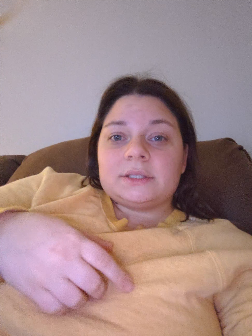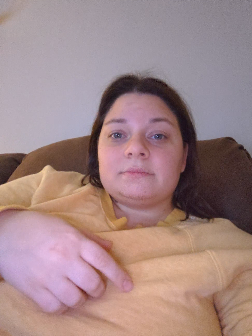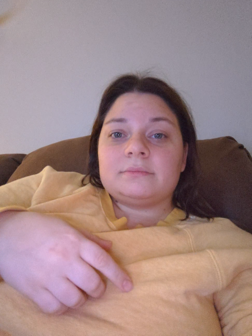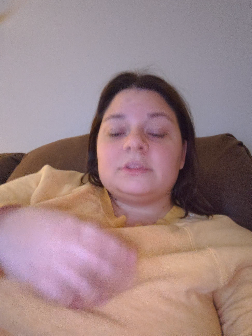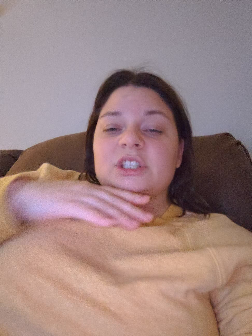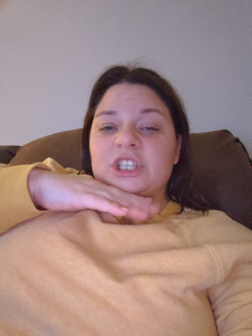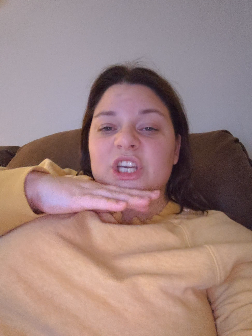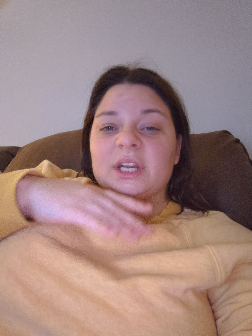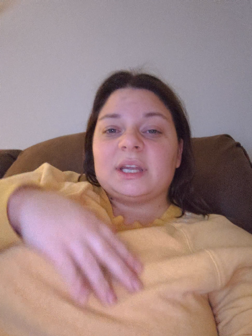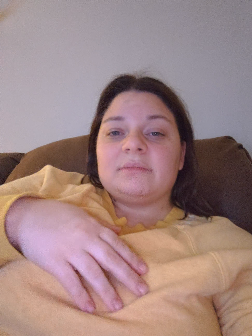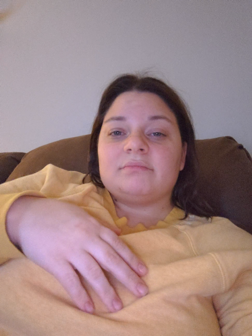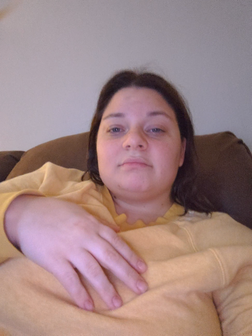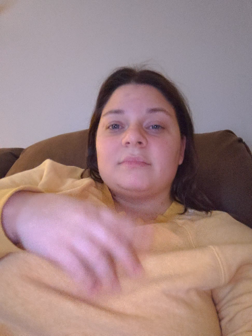dirty